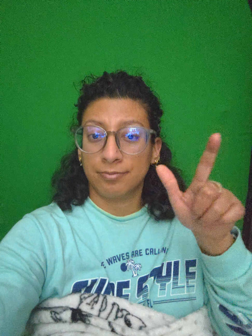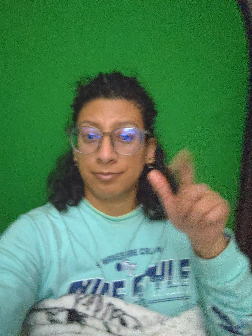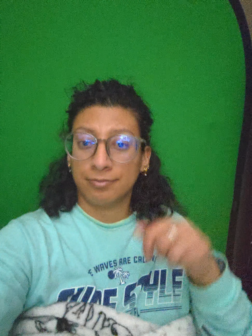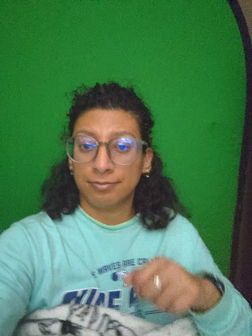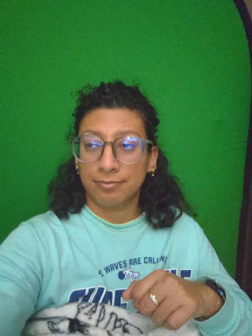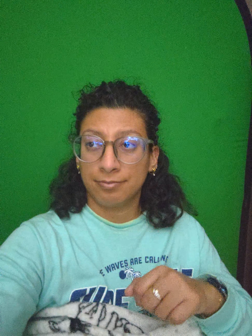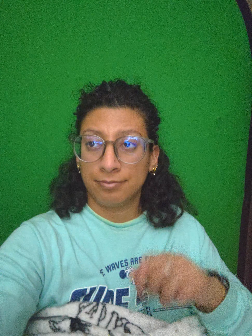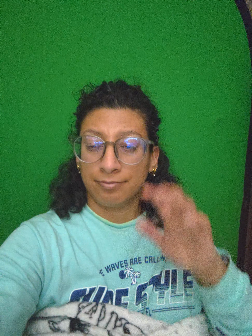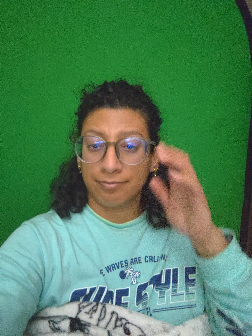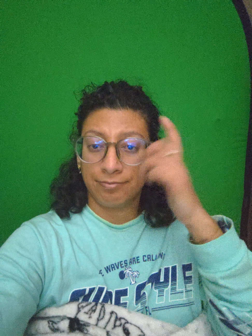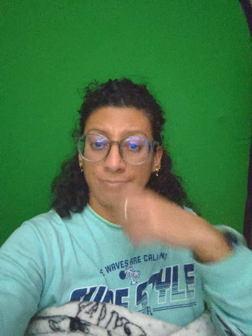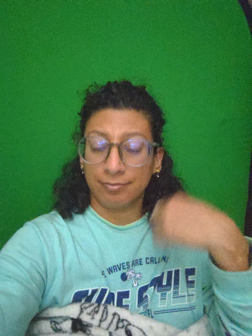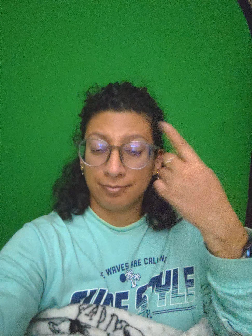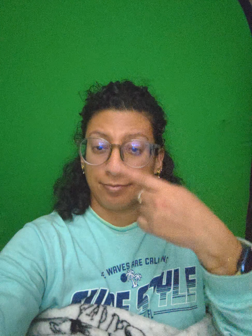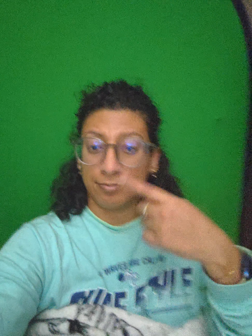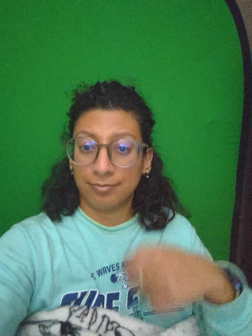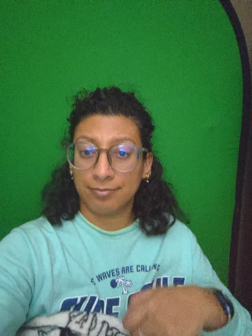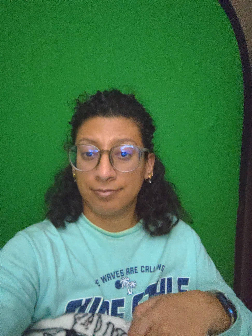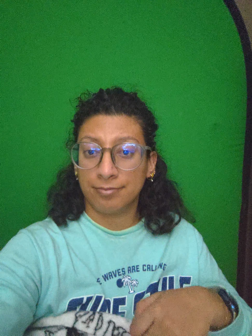face